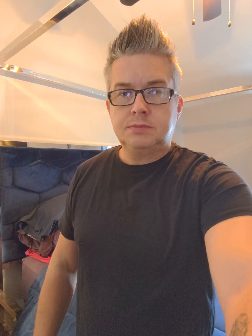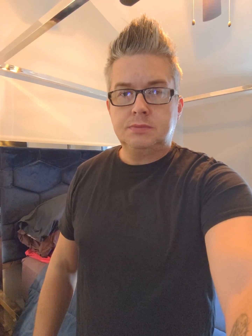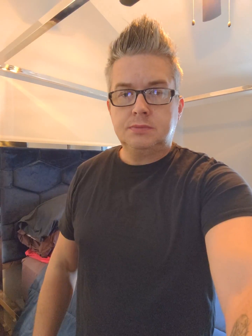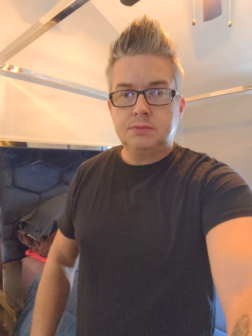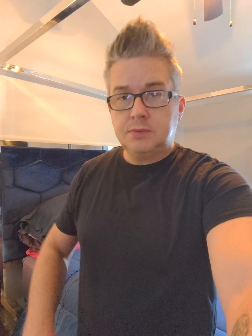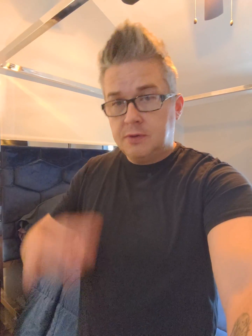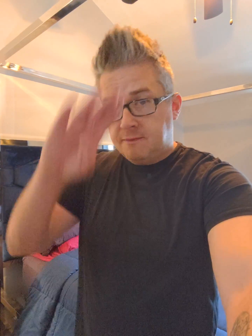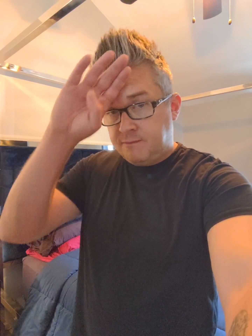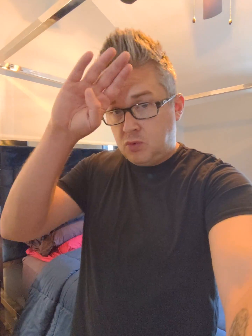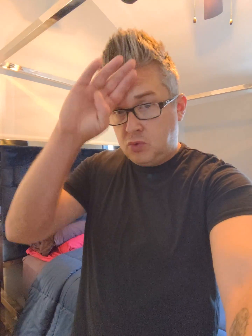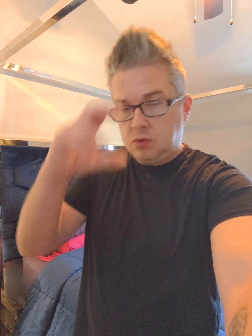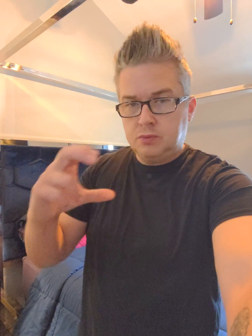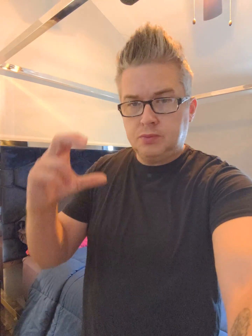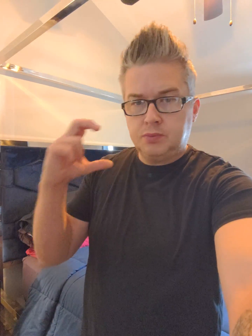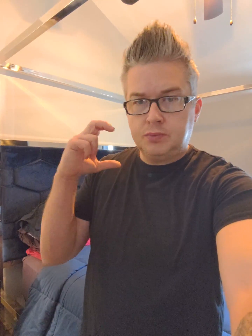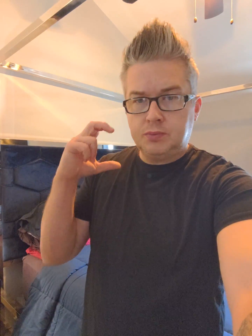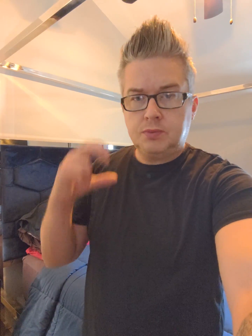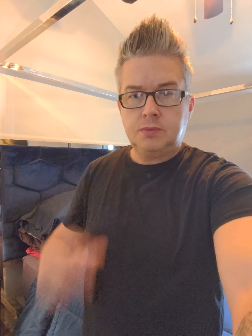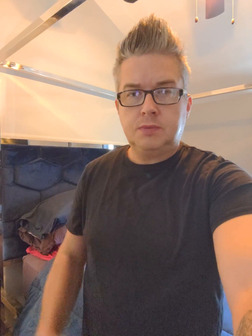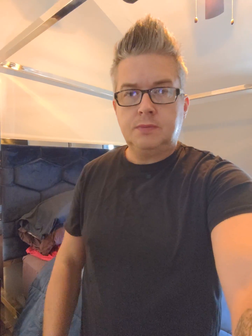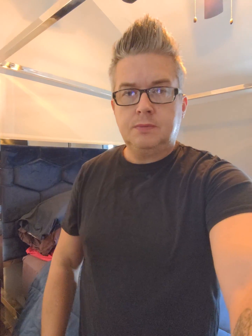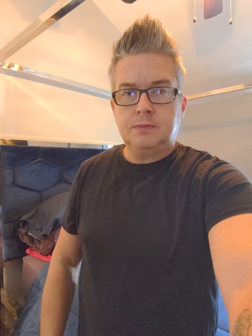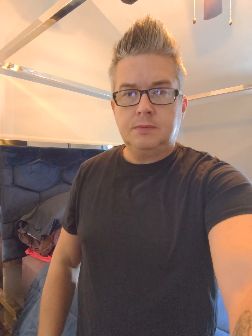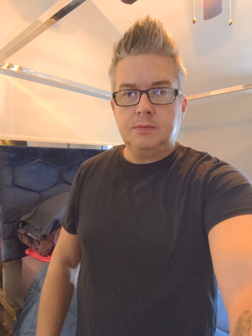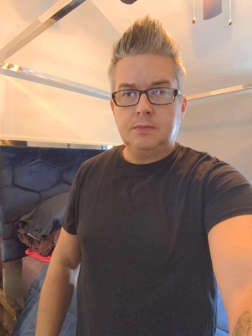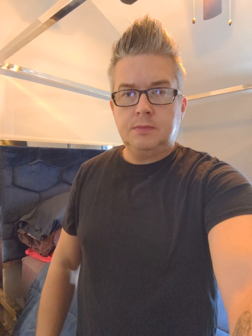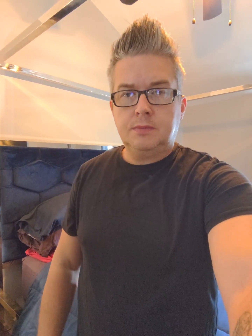fire truck